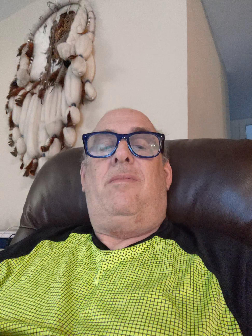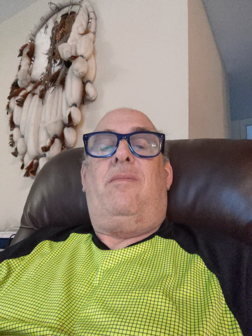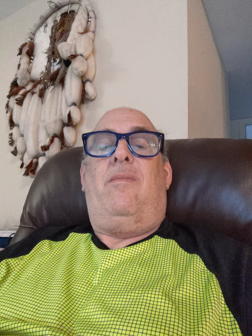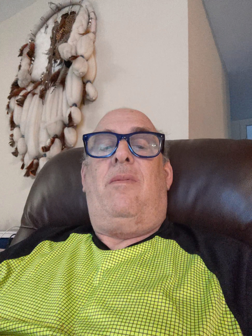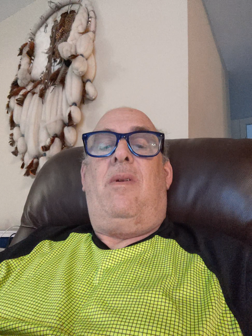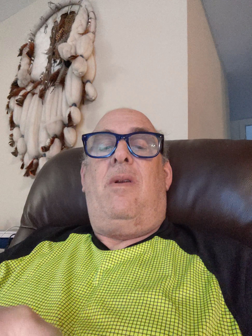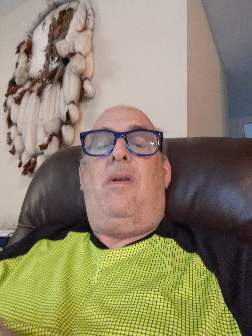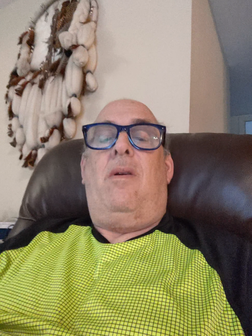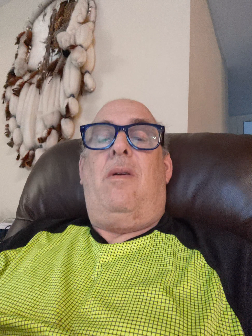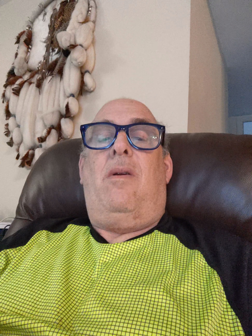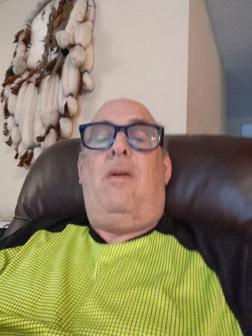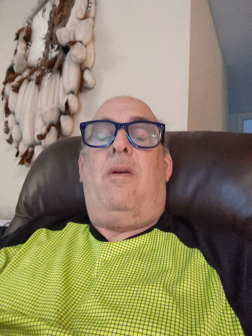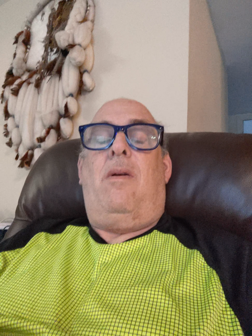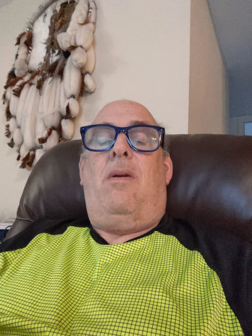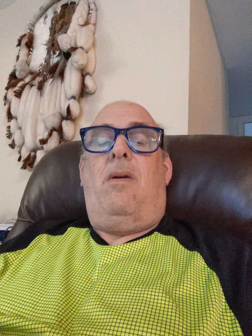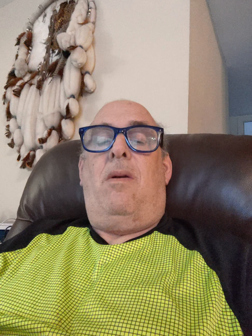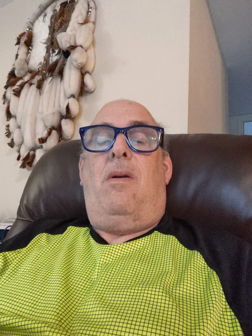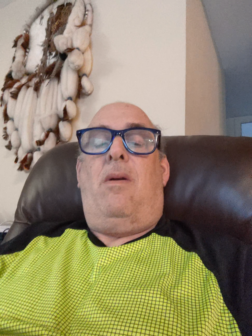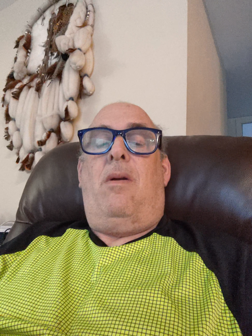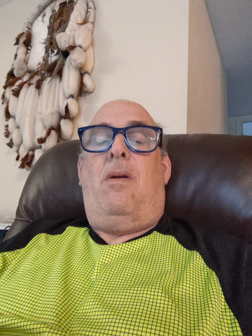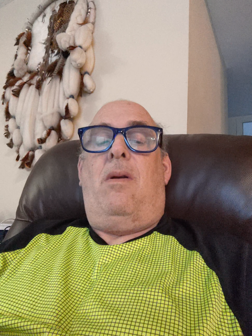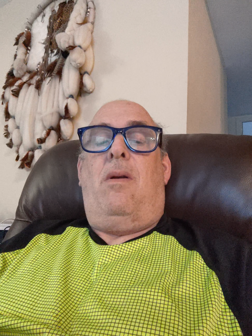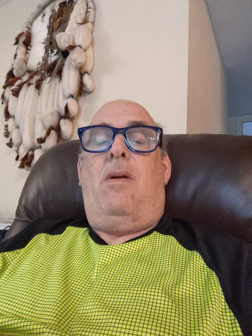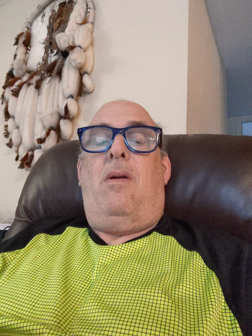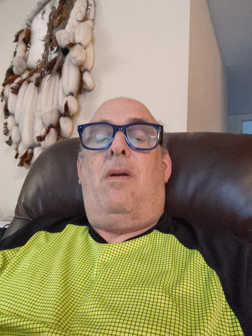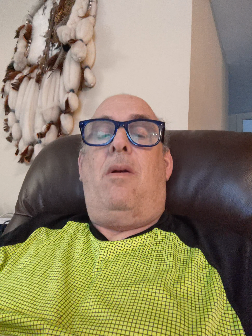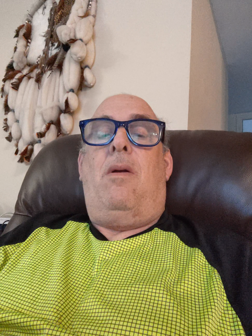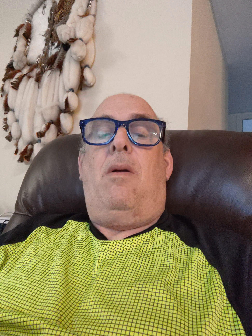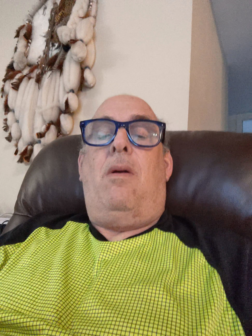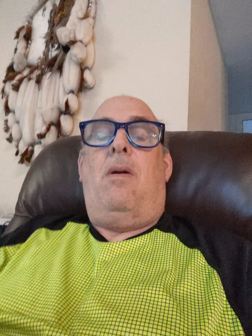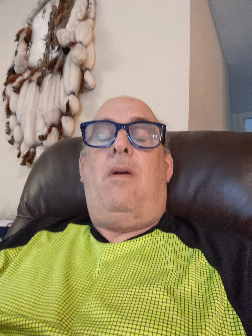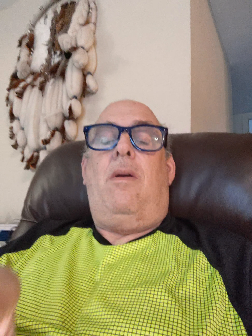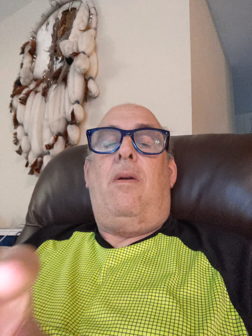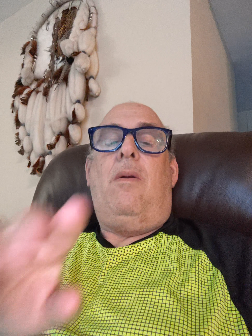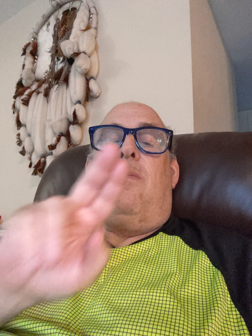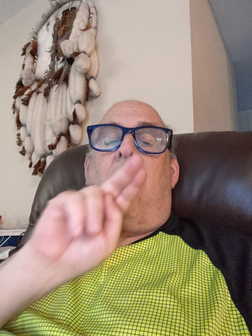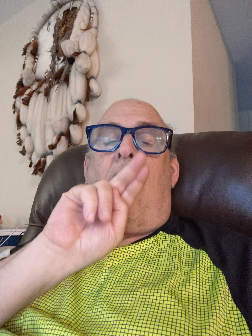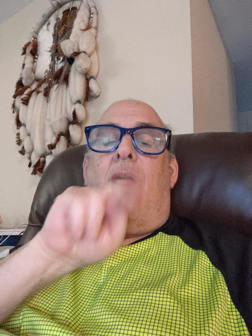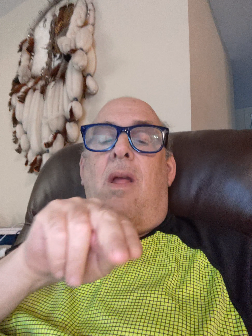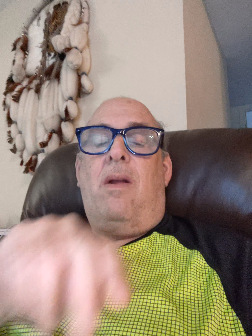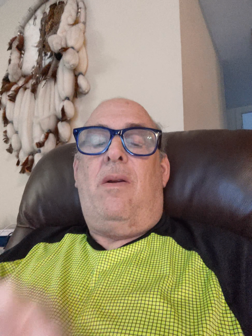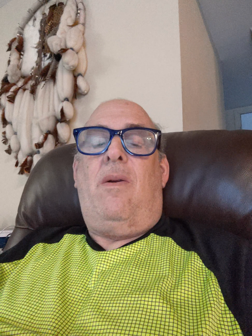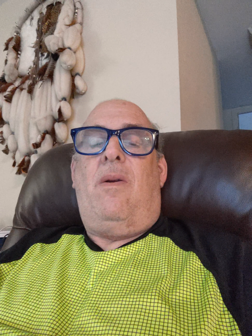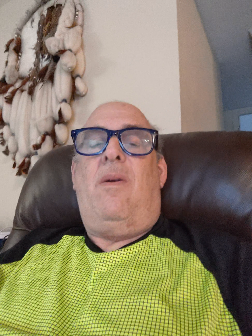tongue